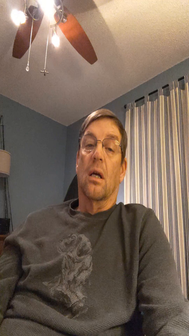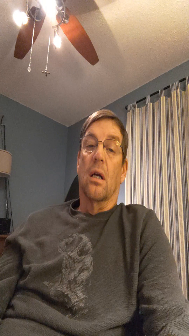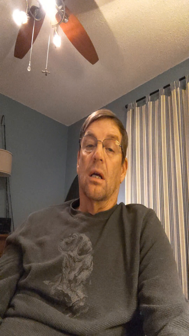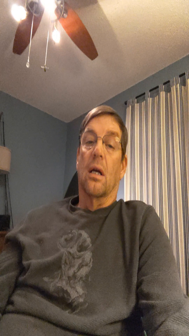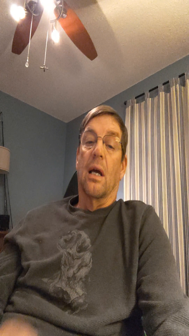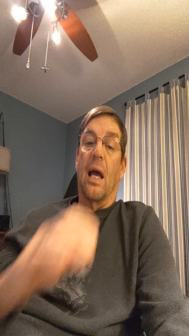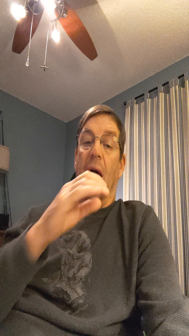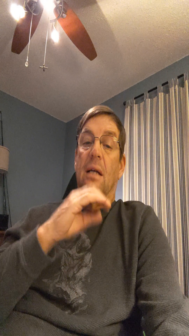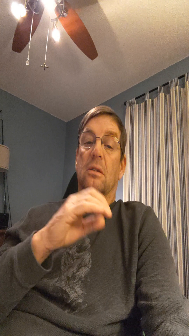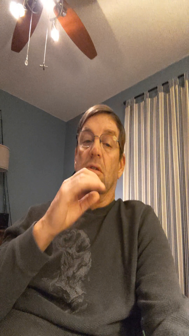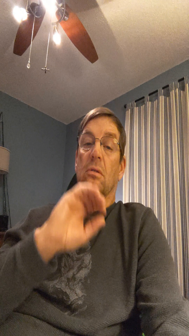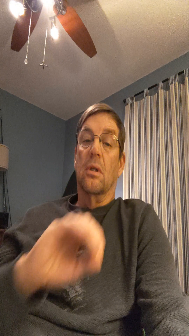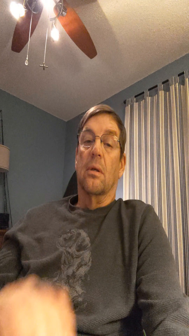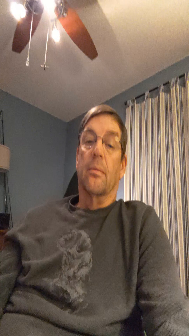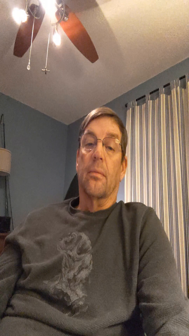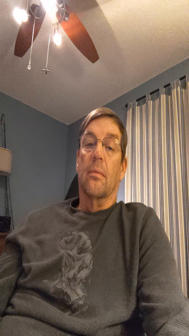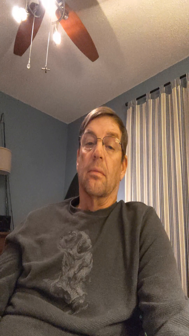ice cream